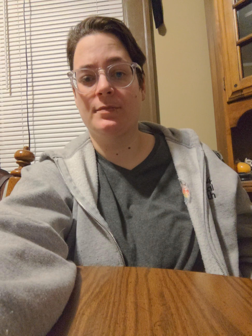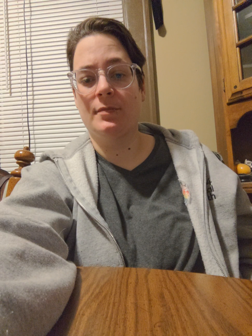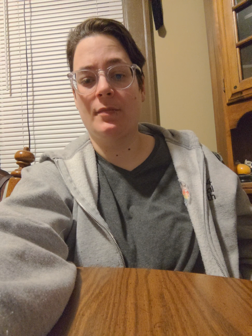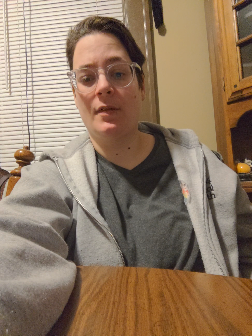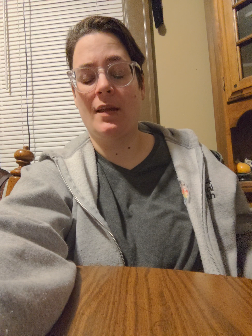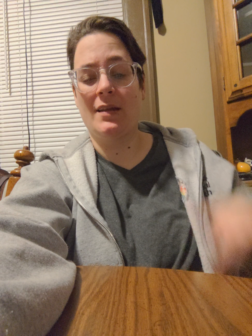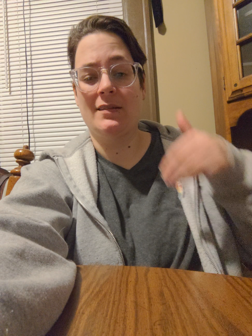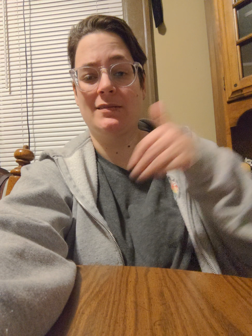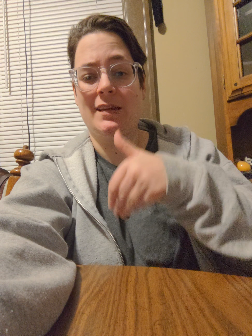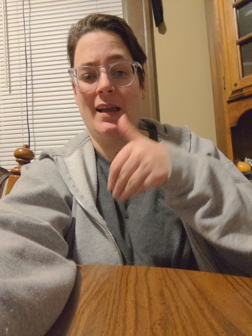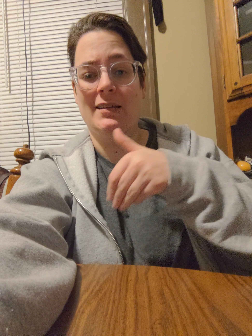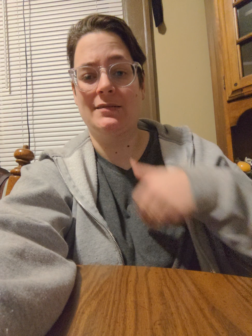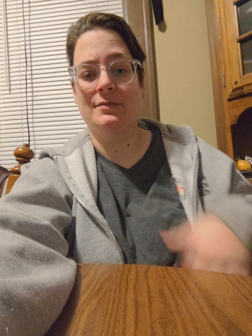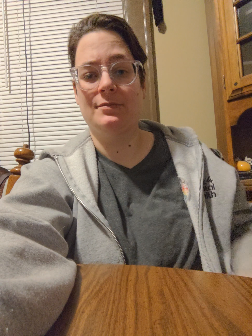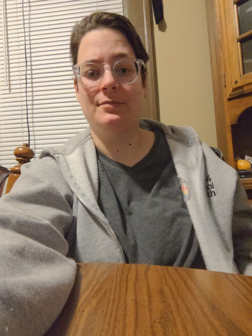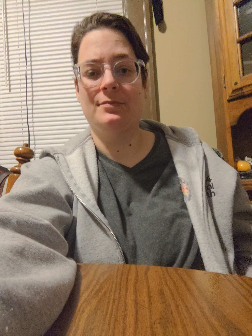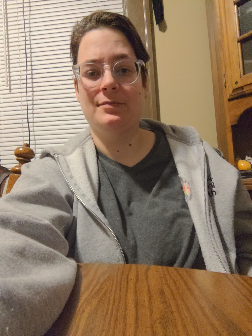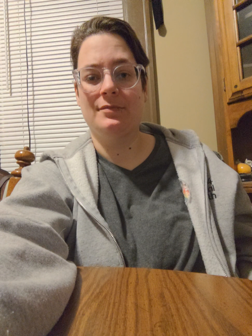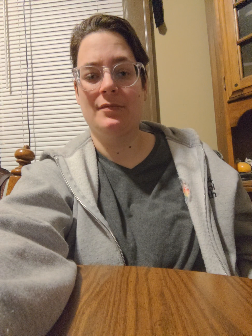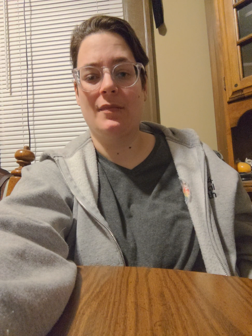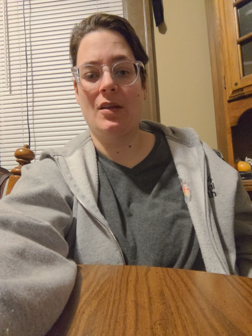night